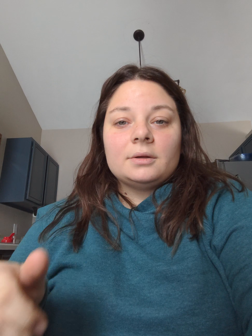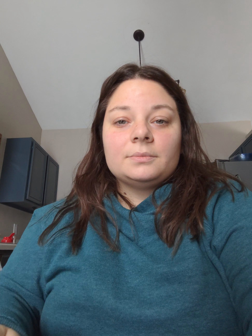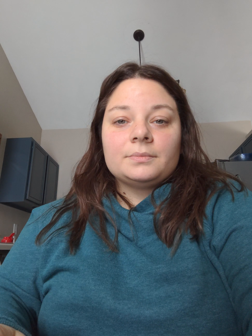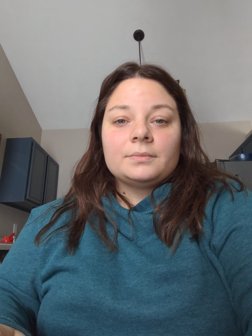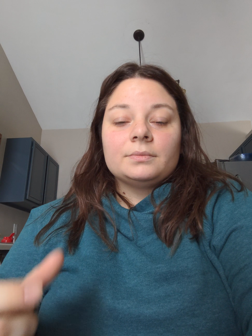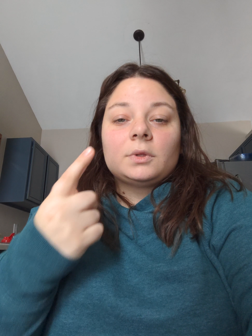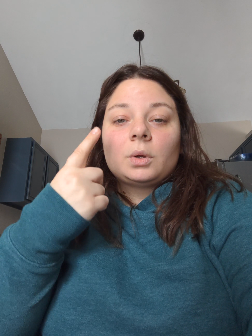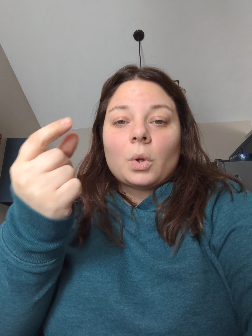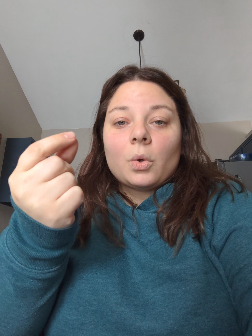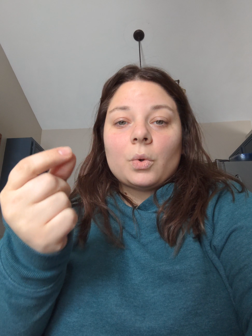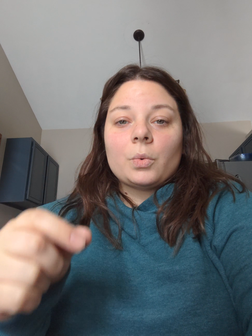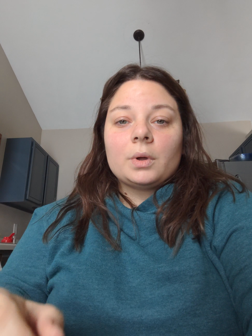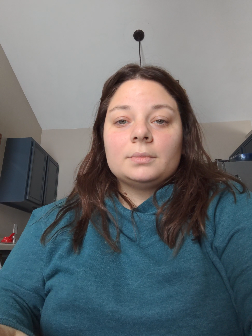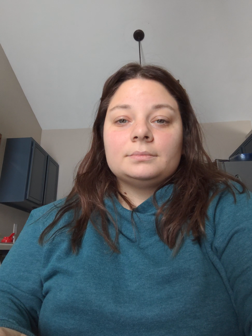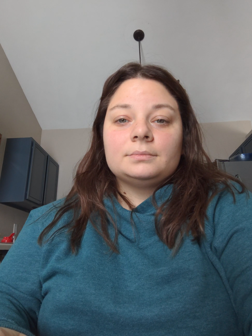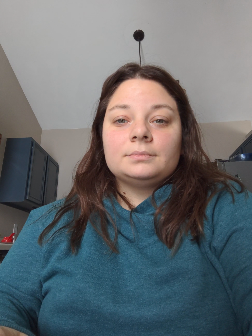go